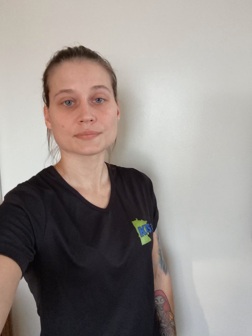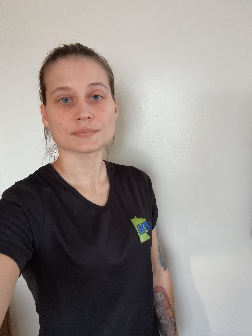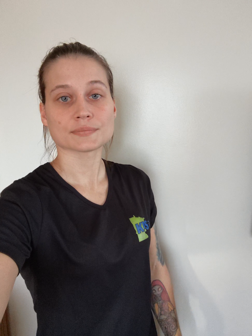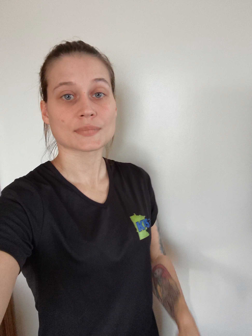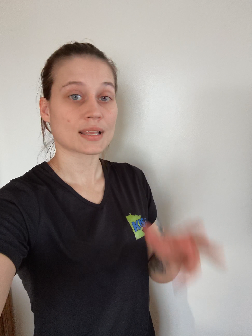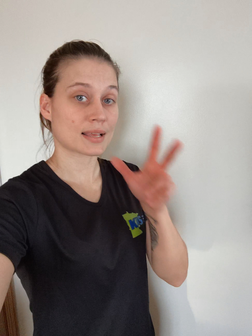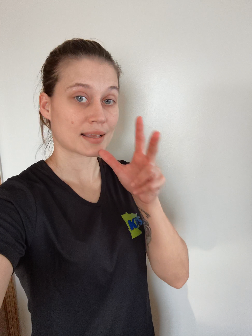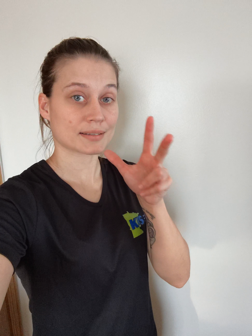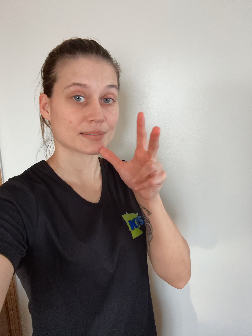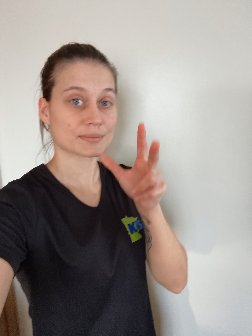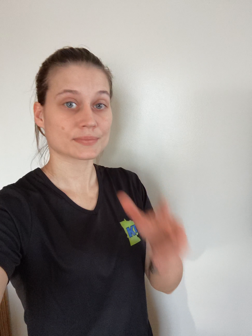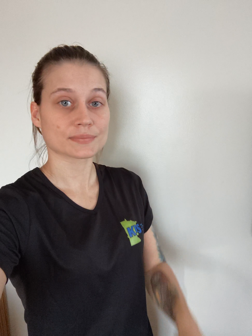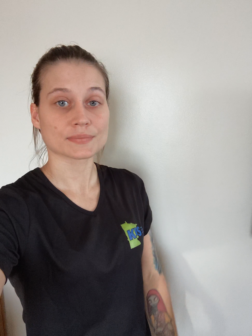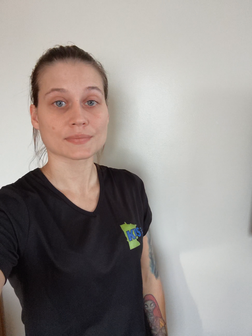hen